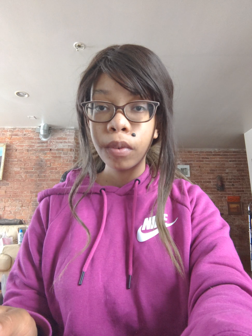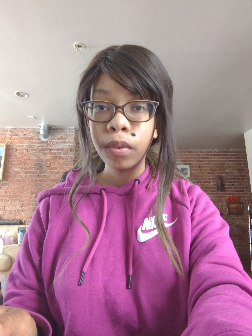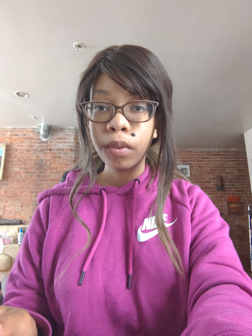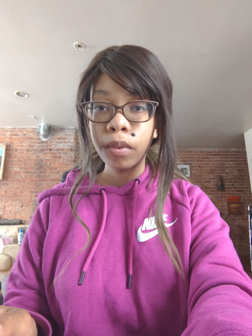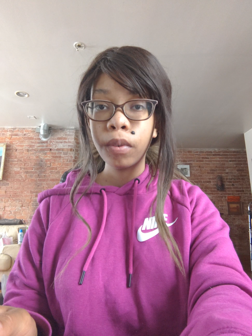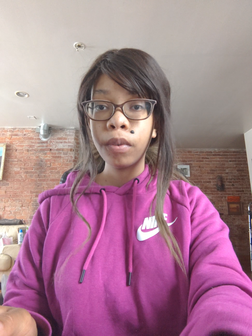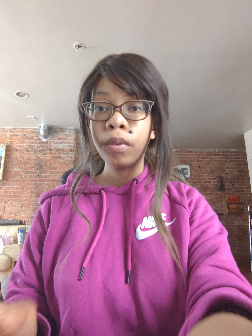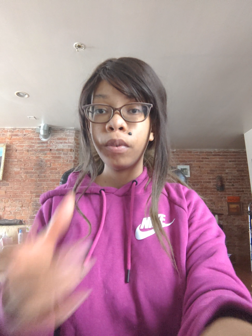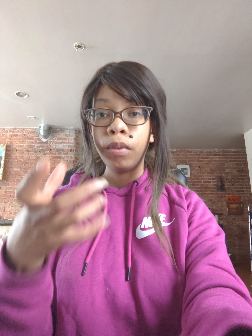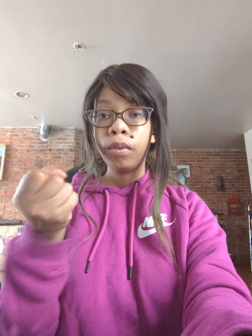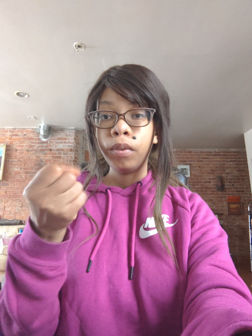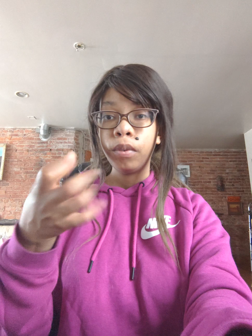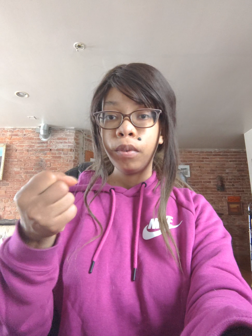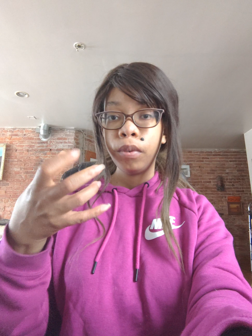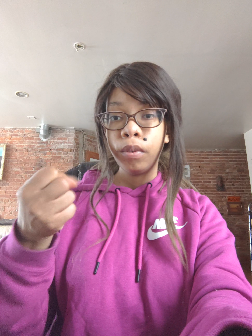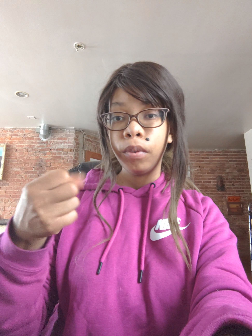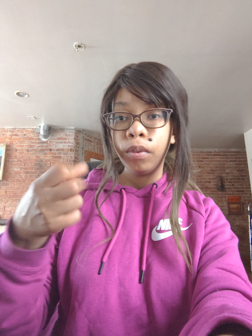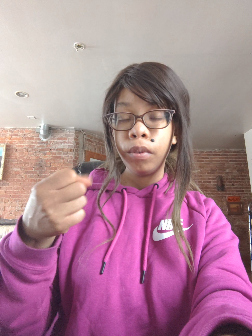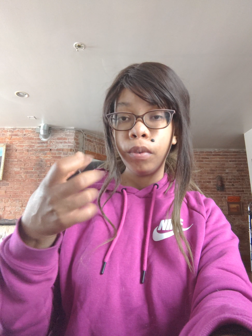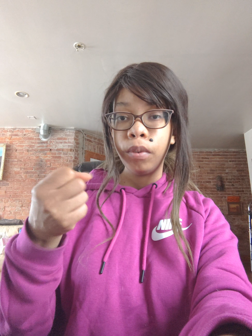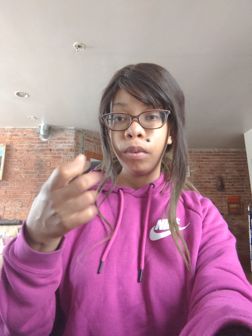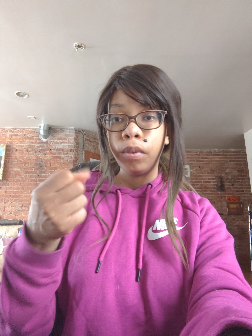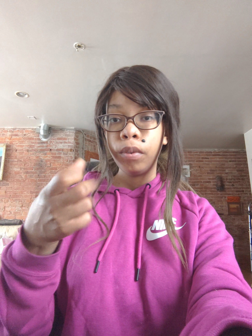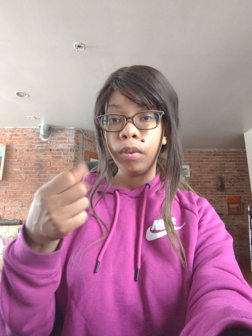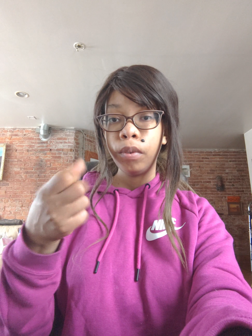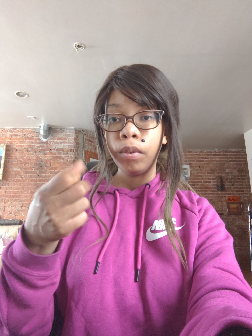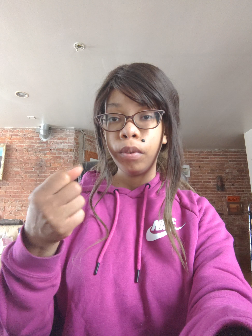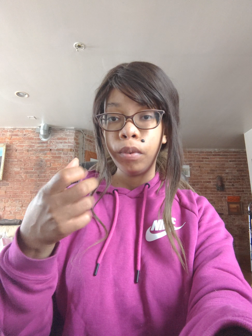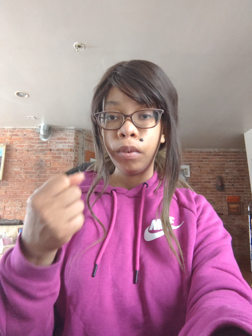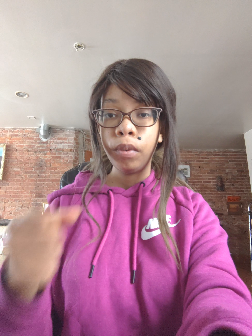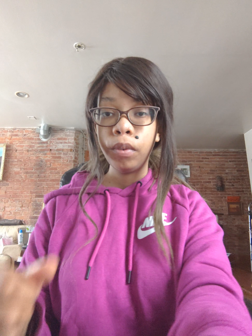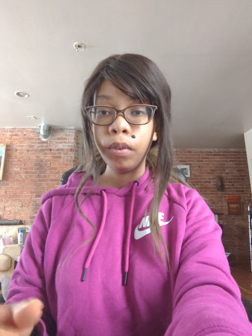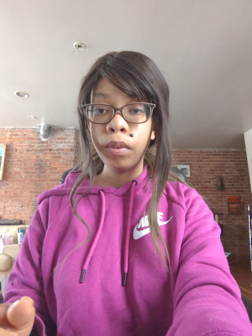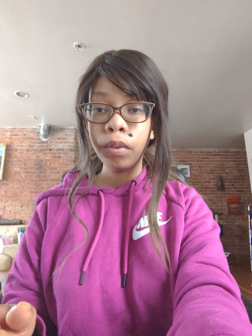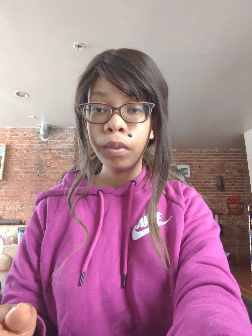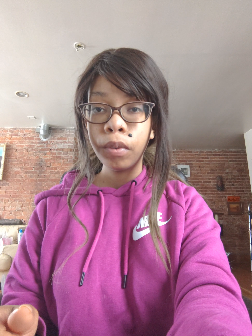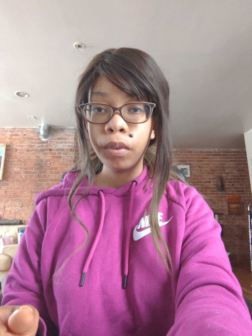milk